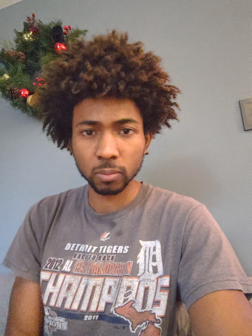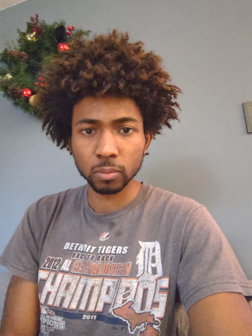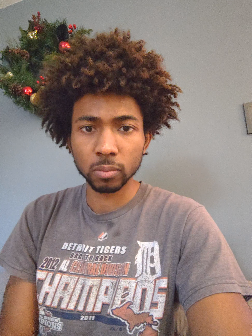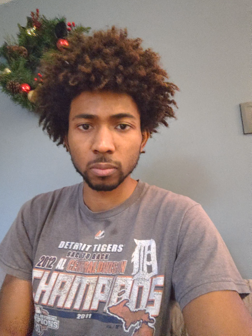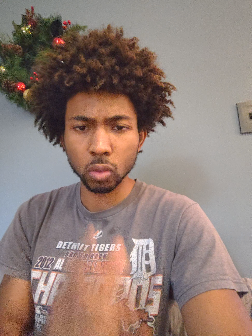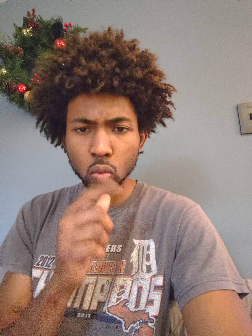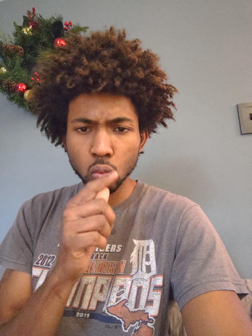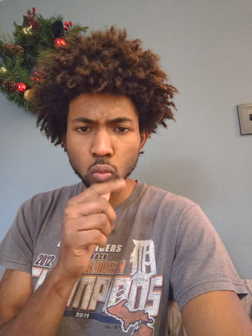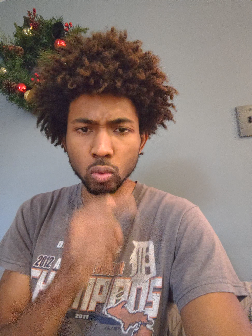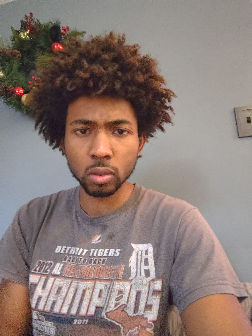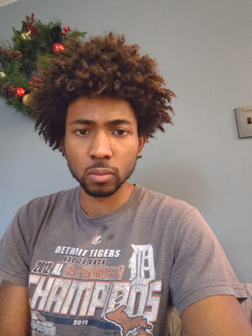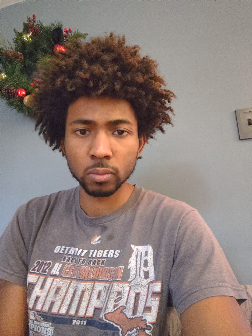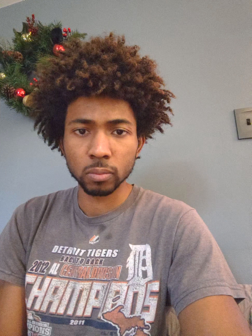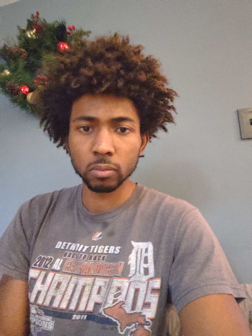who